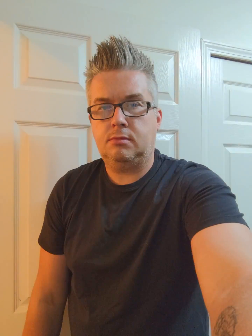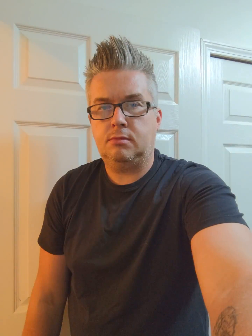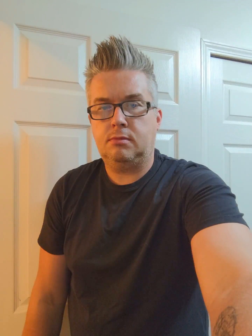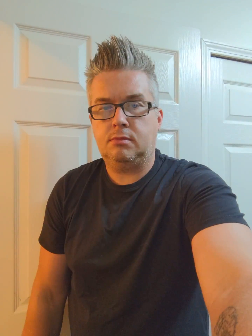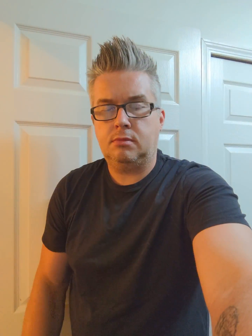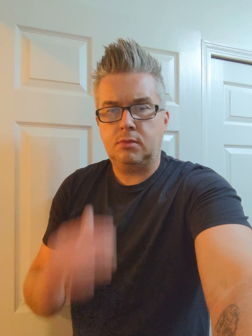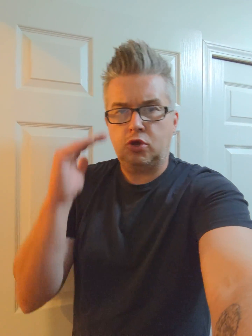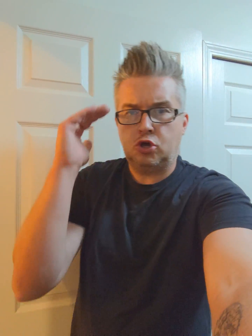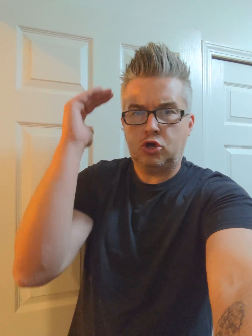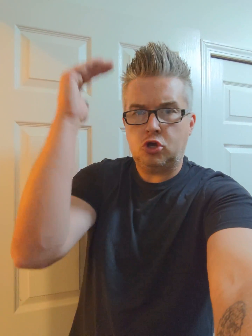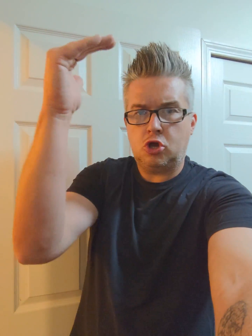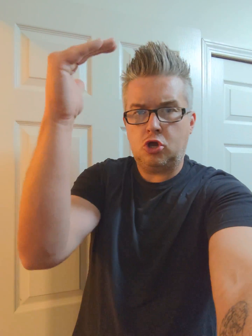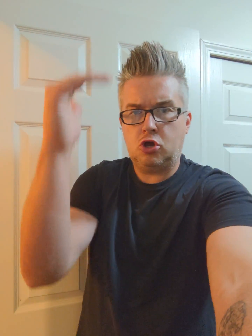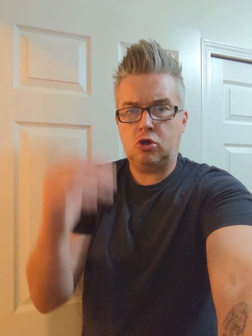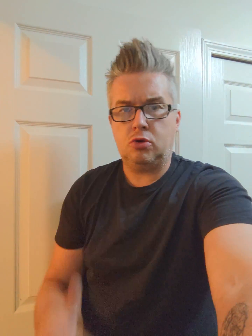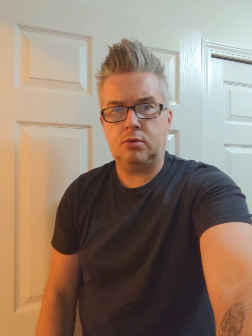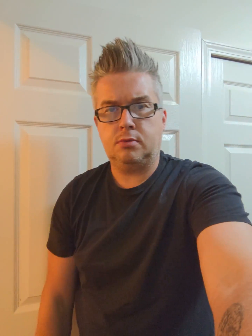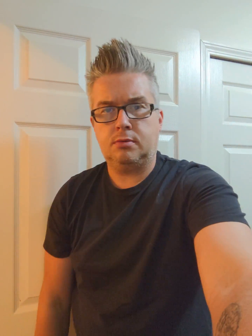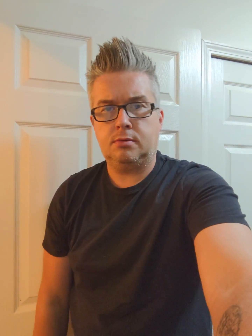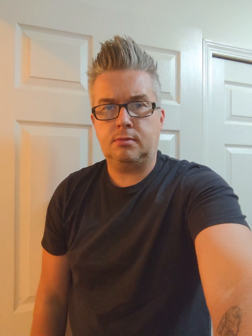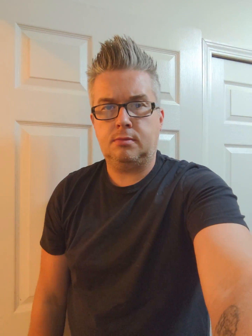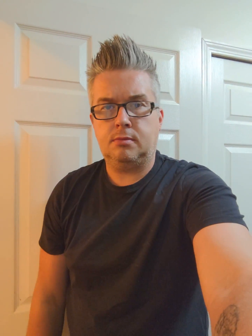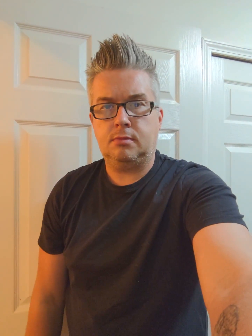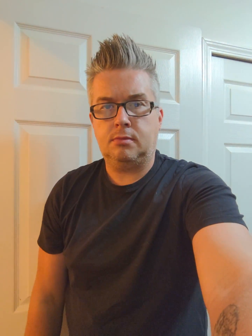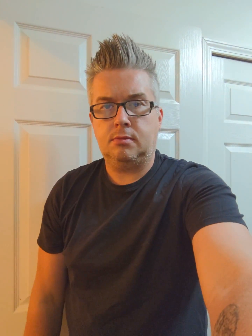big